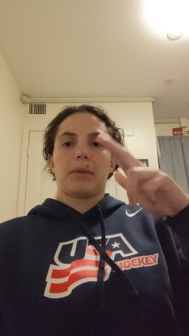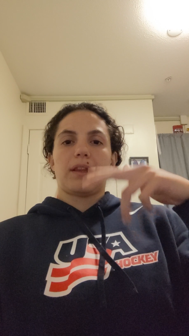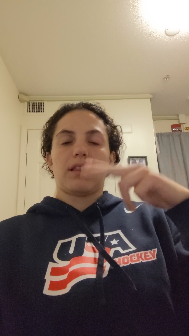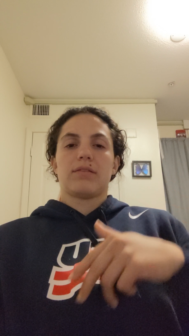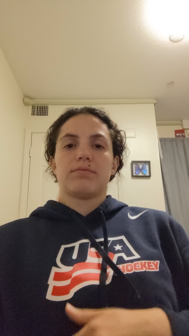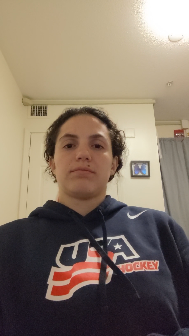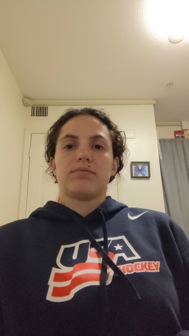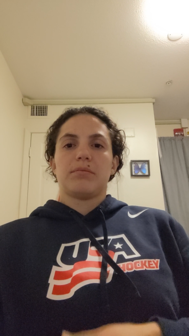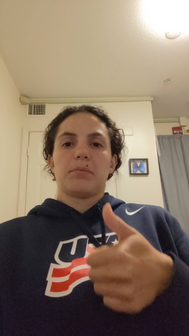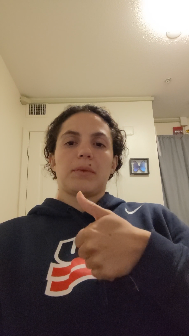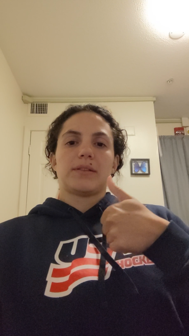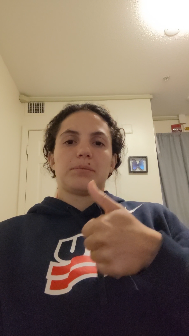basement